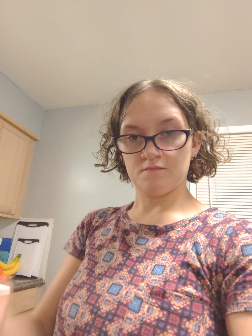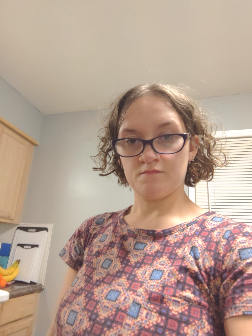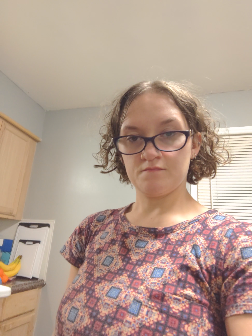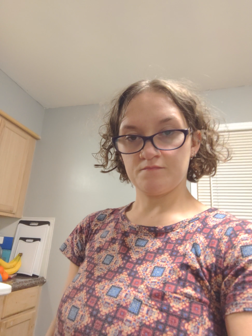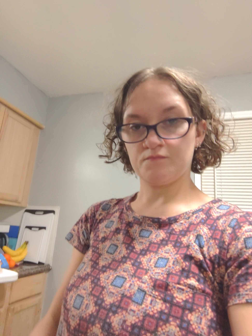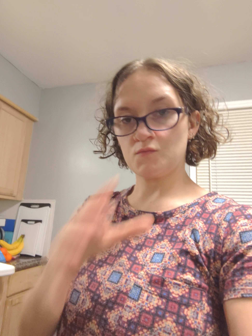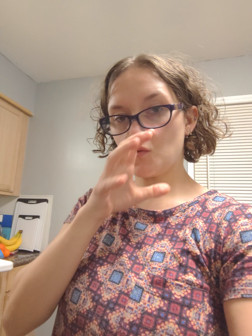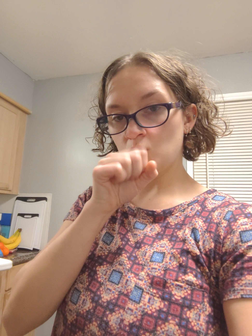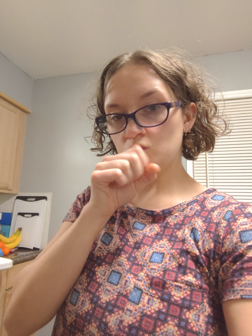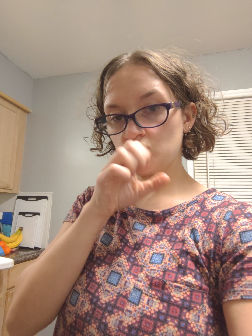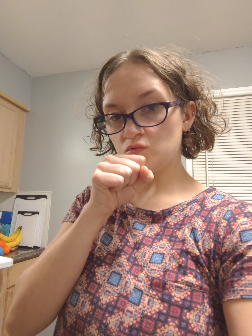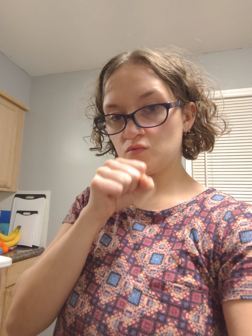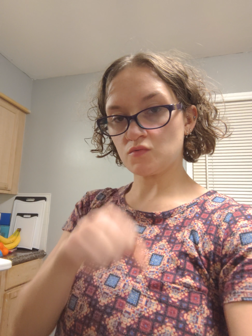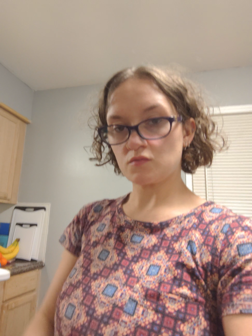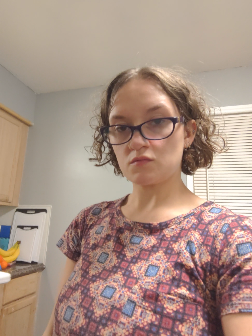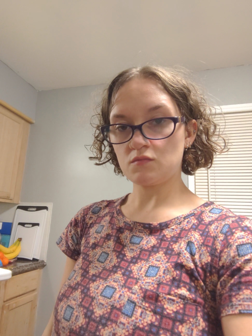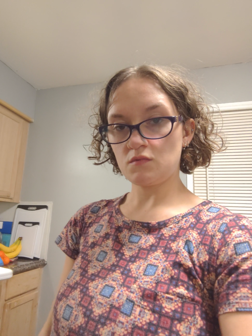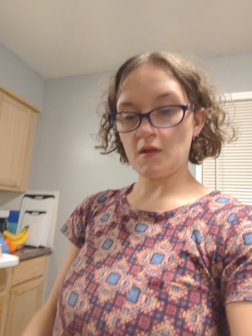orange